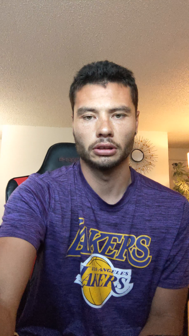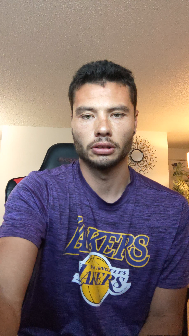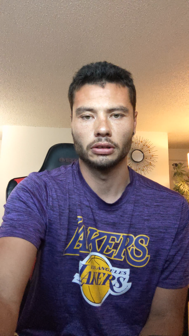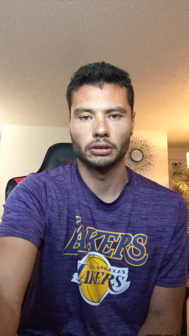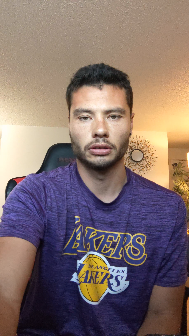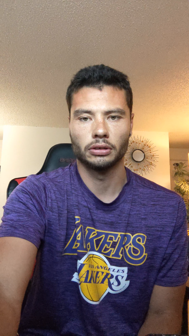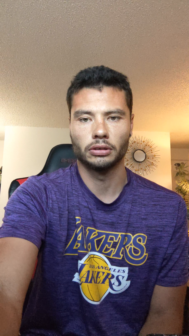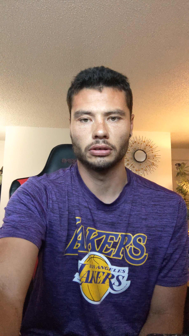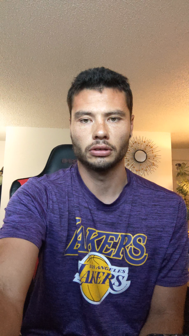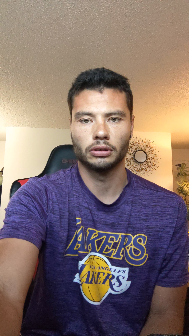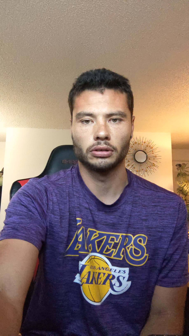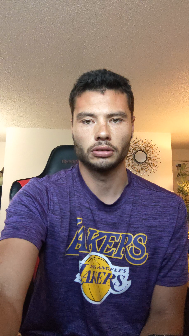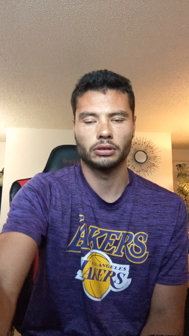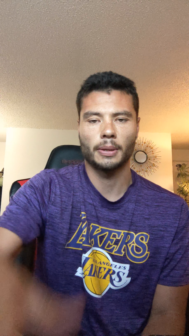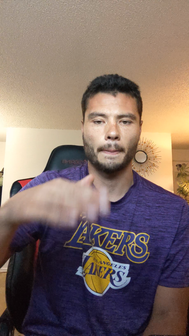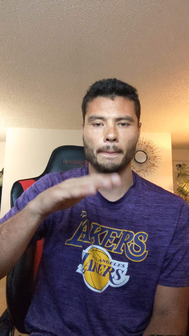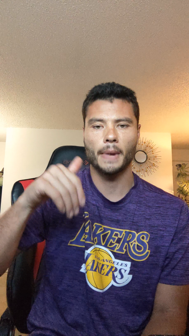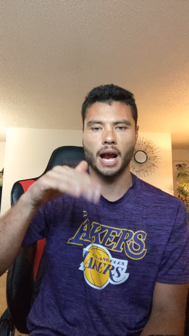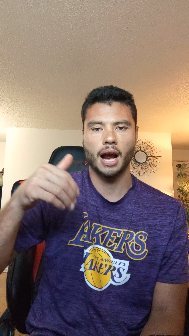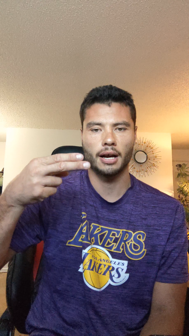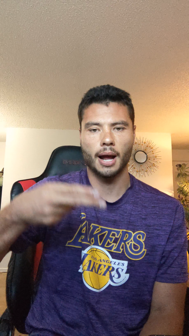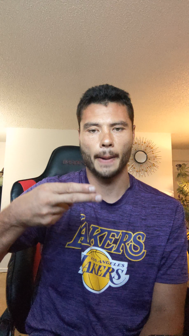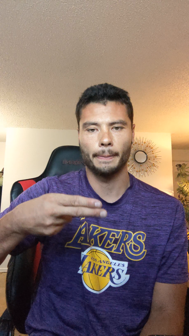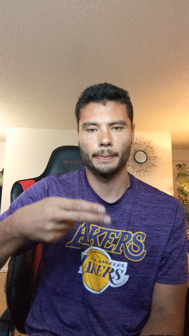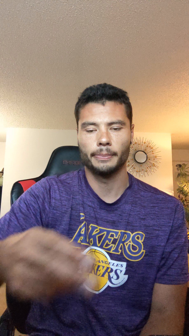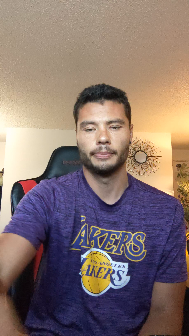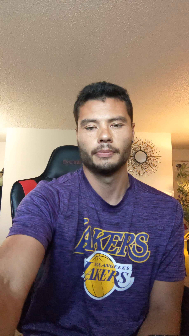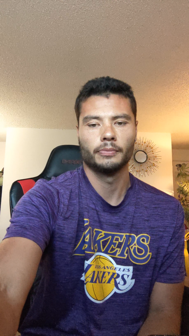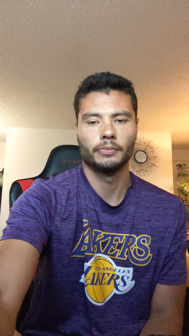pet's name